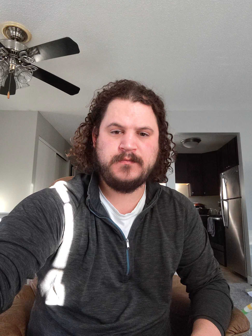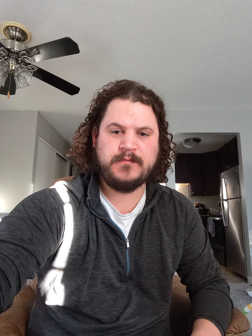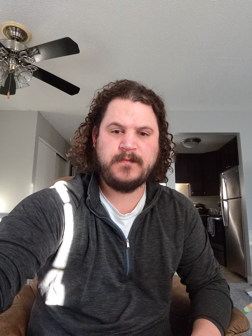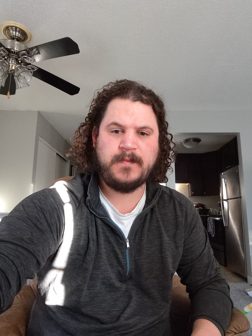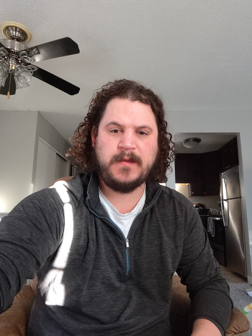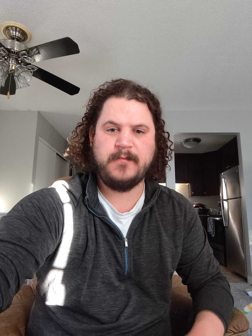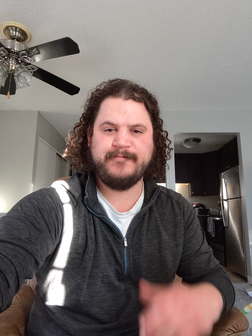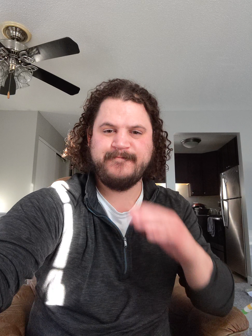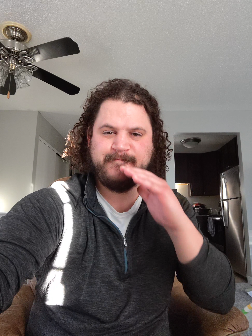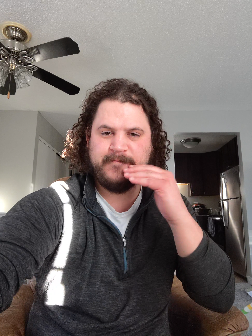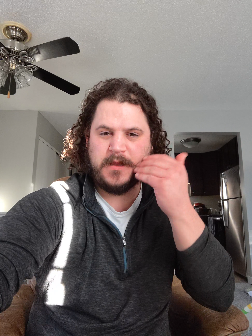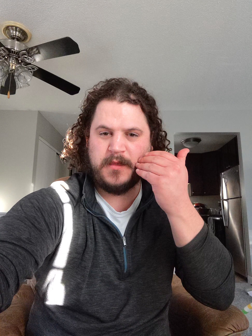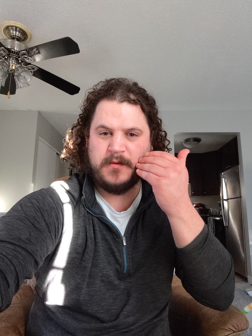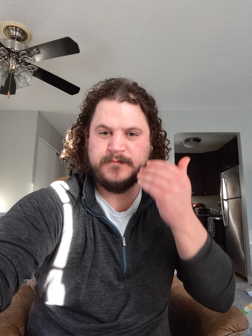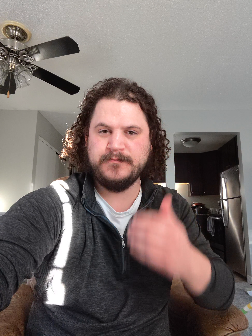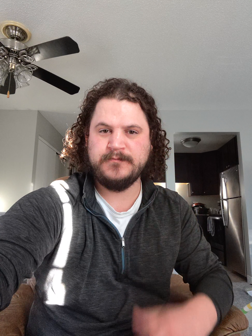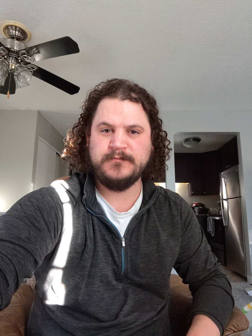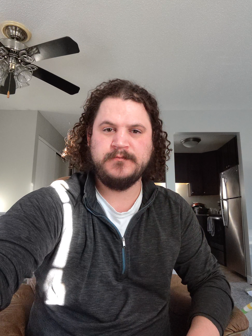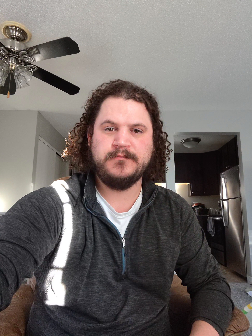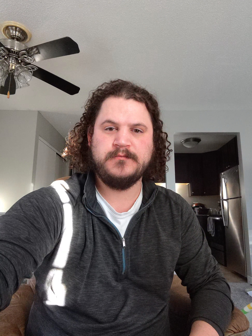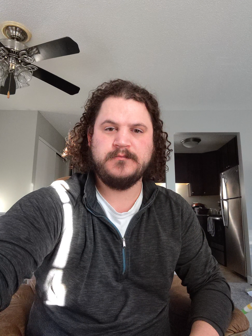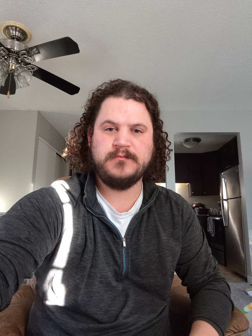smile